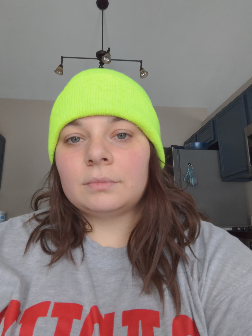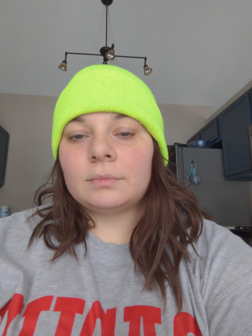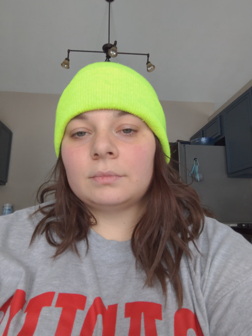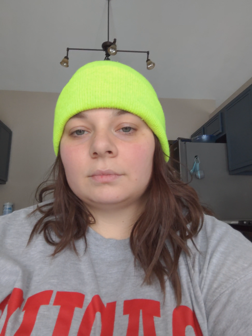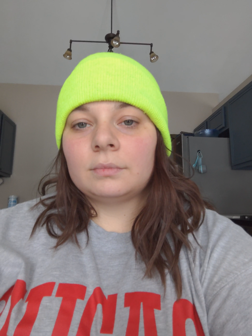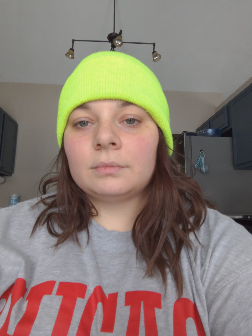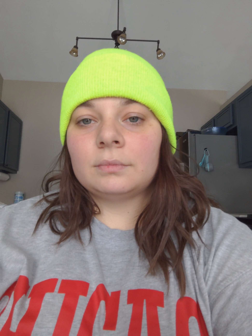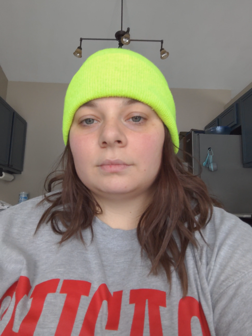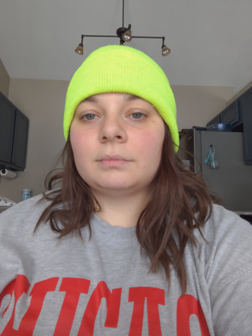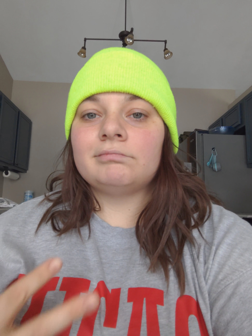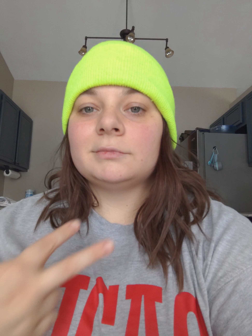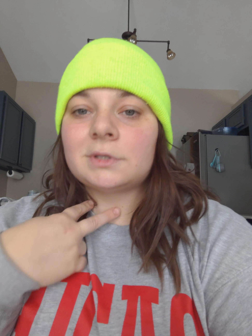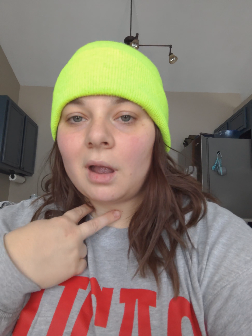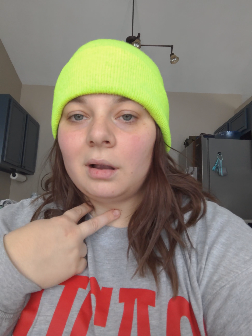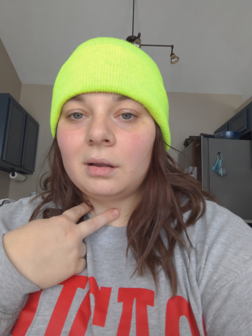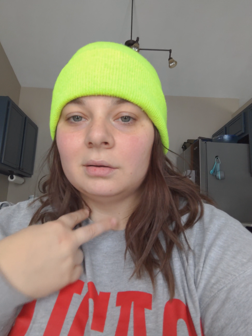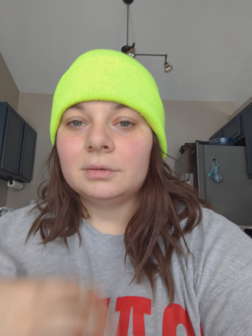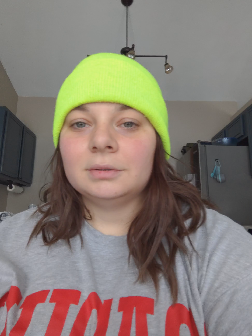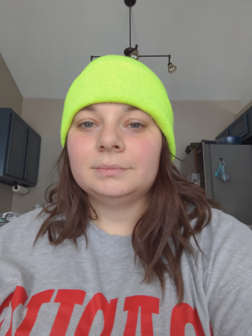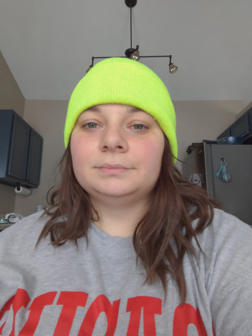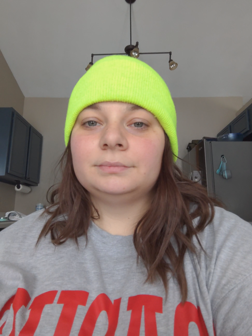stuck